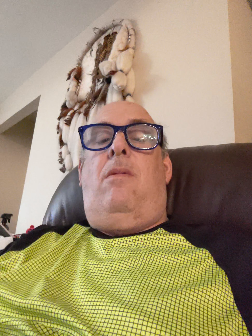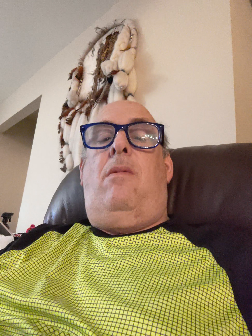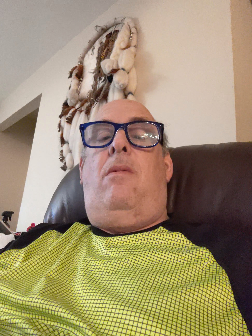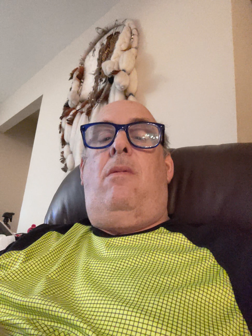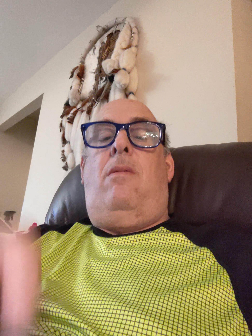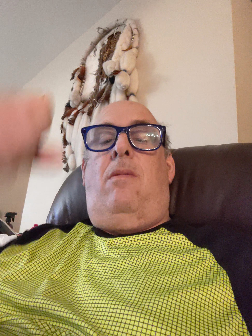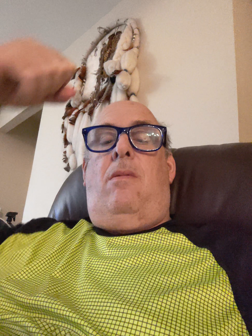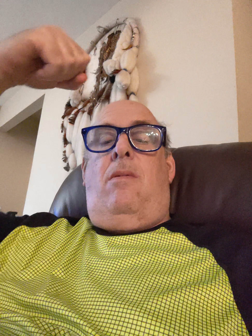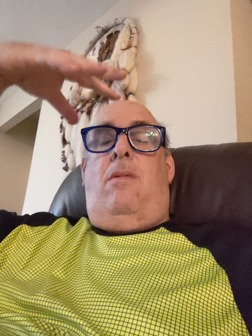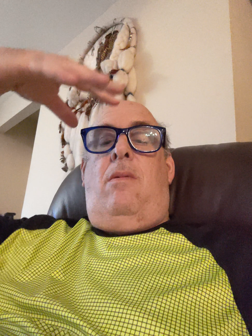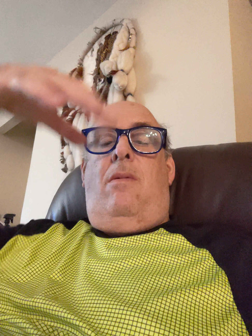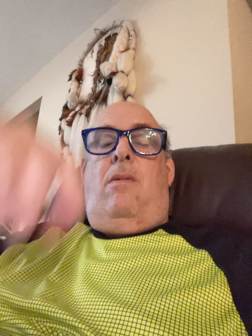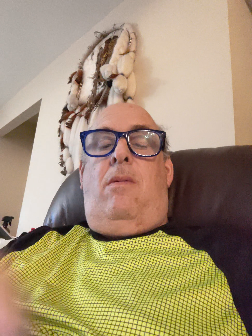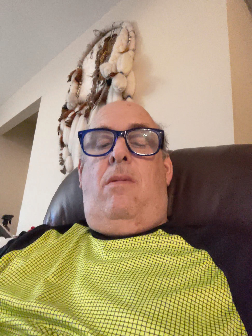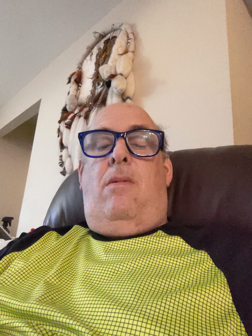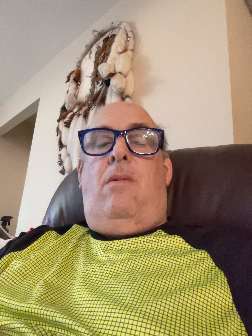shower